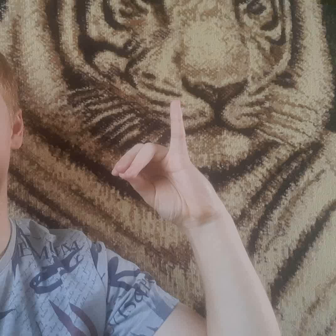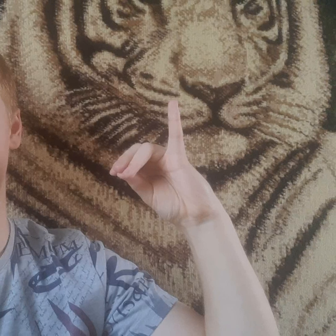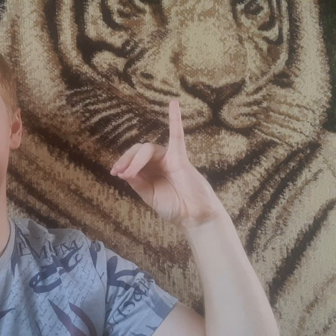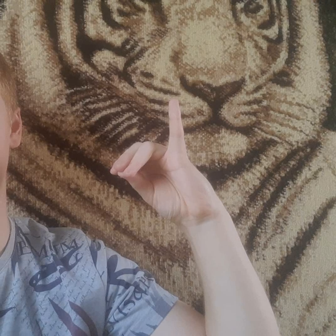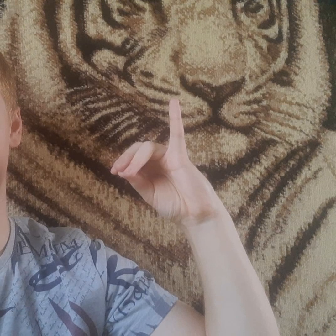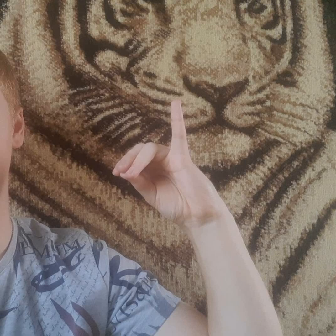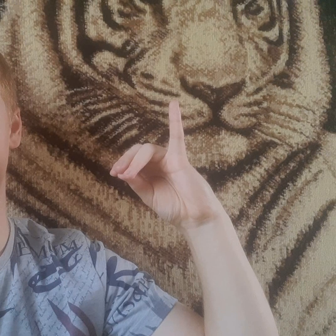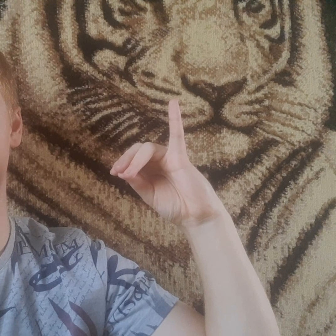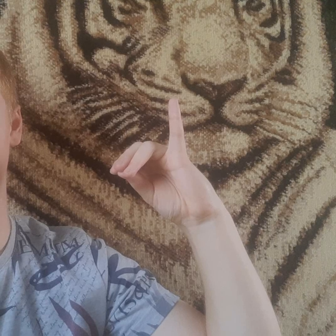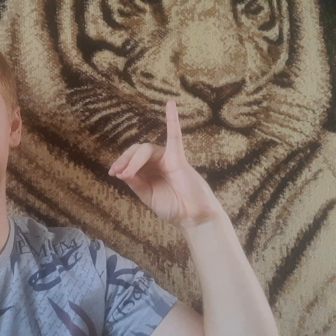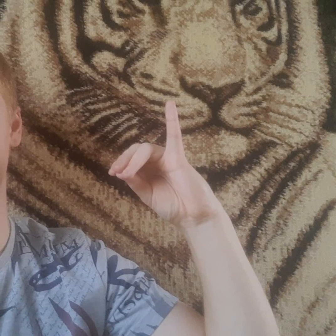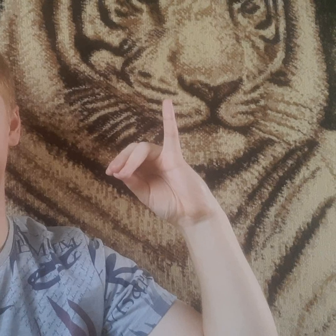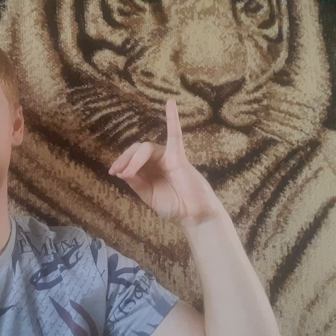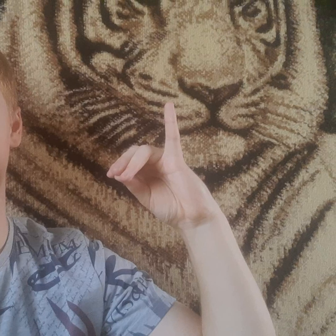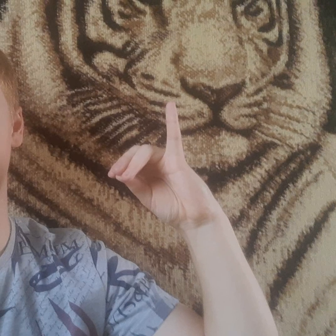Ю